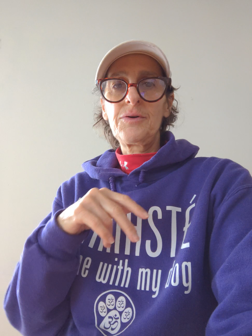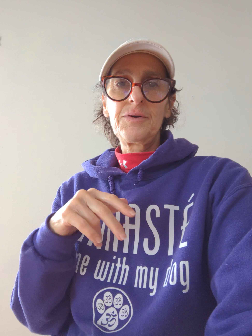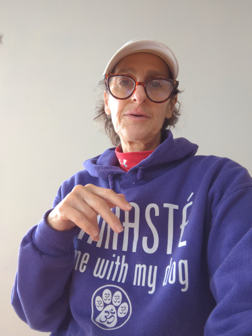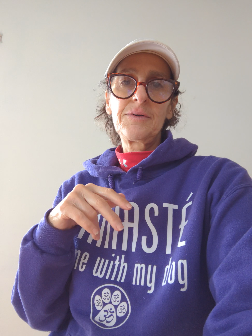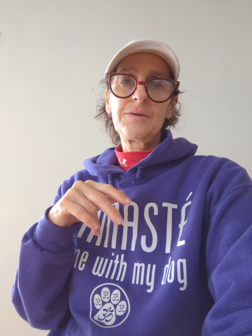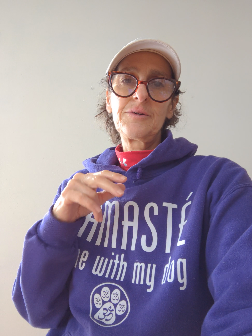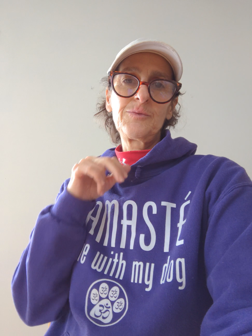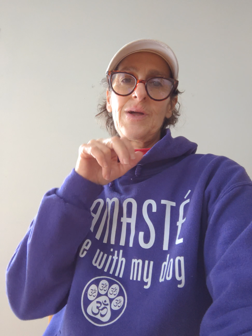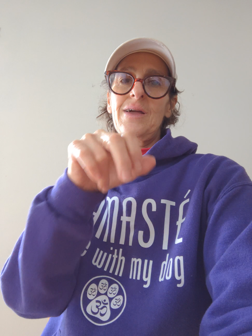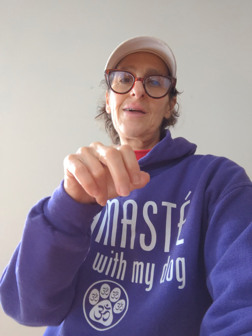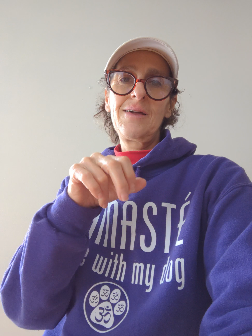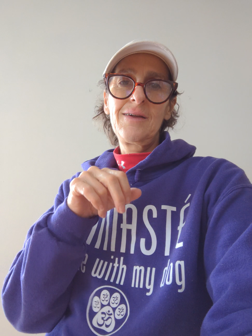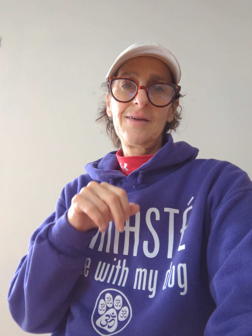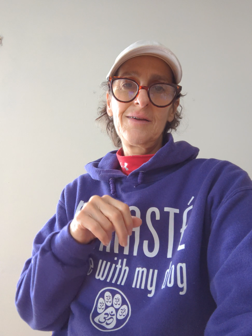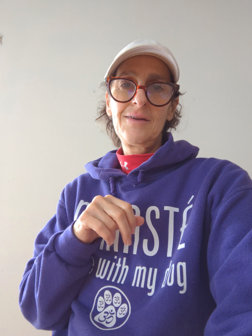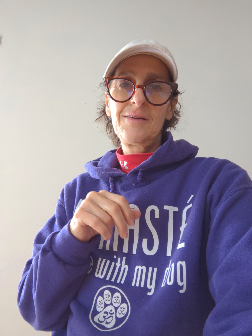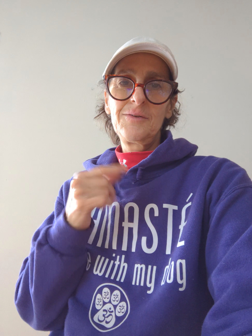ride